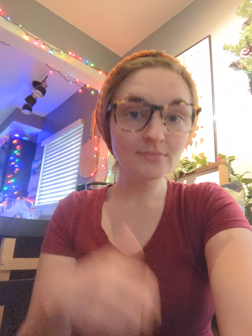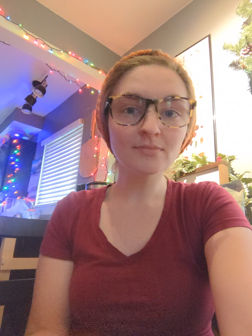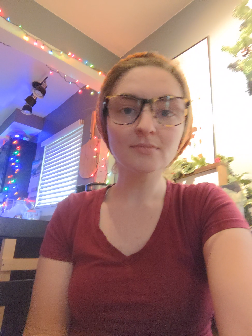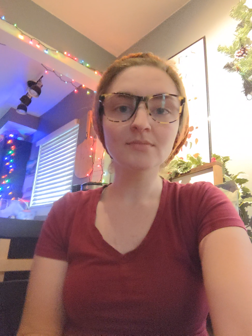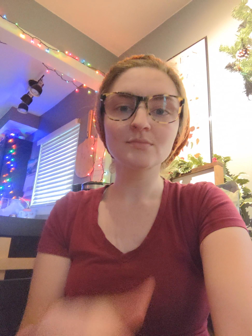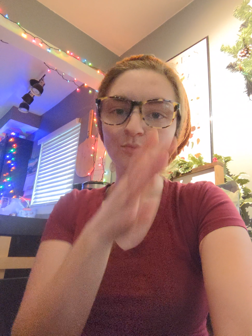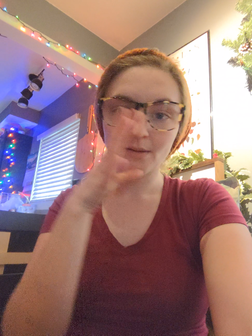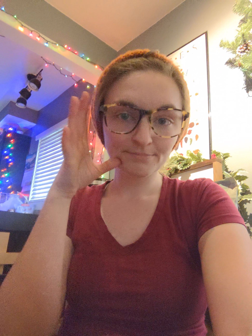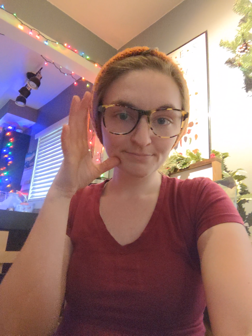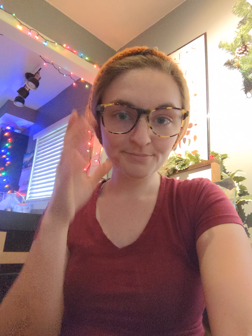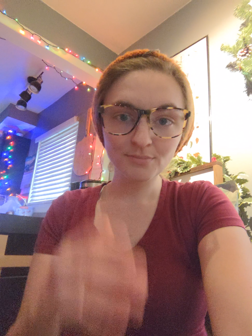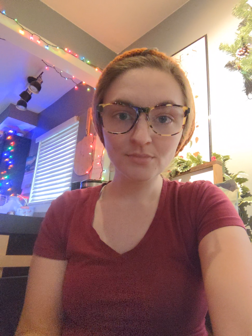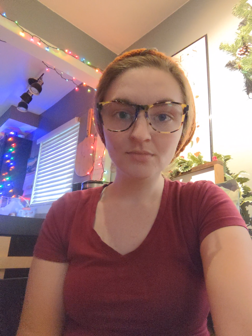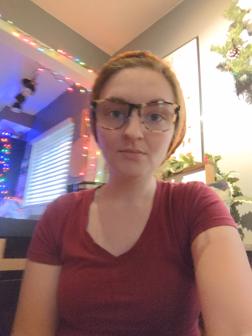farm